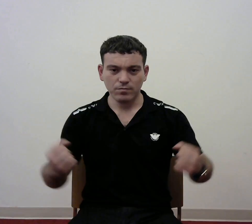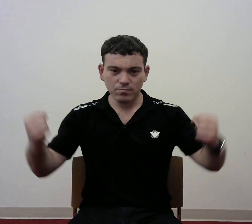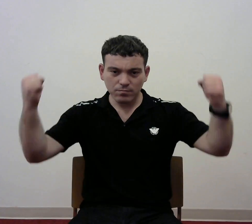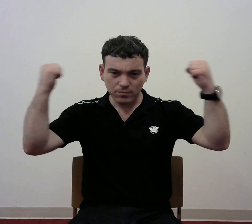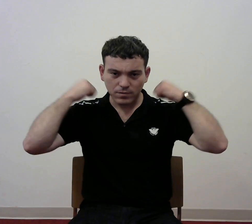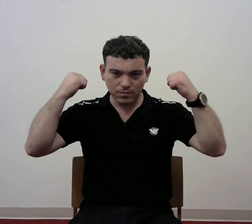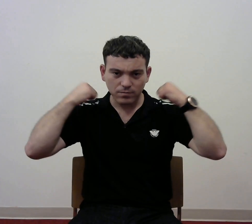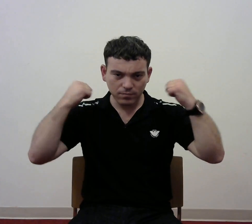idman